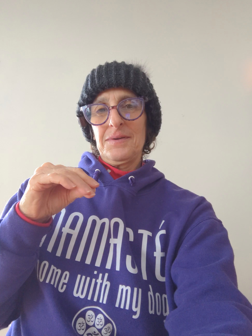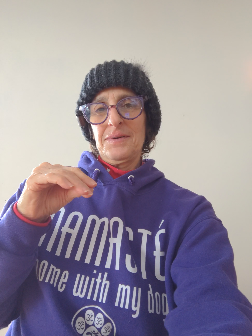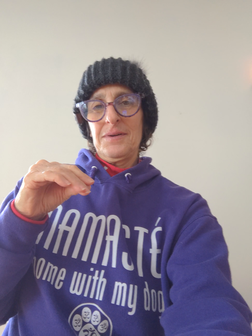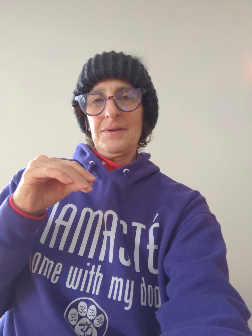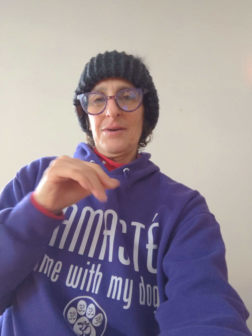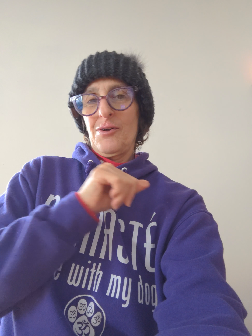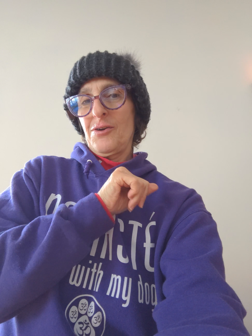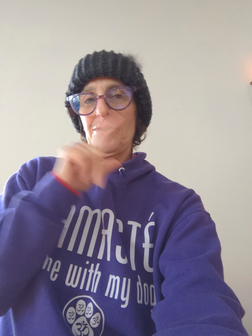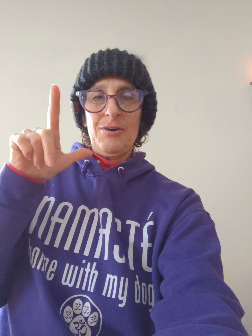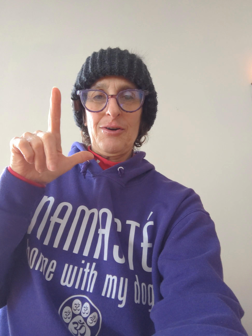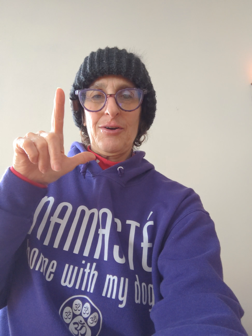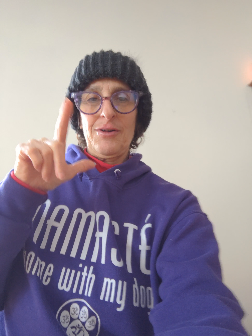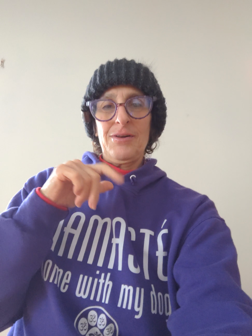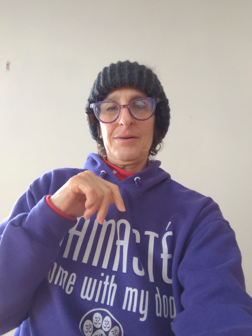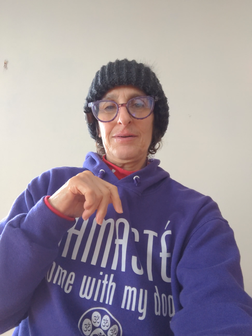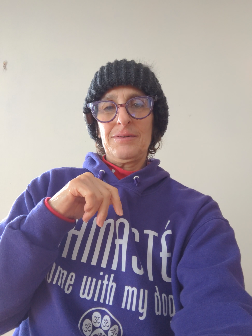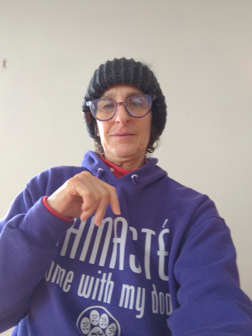all